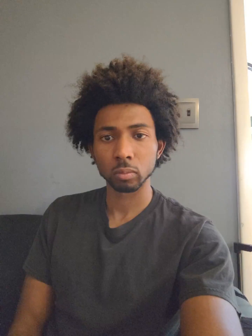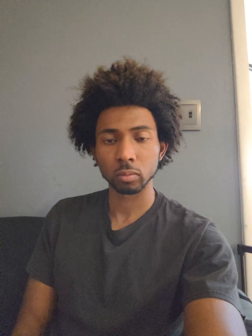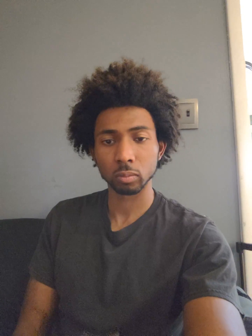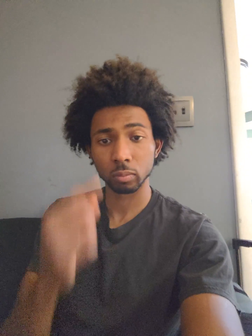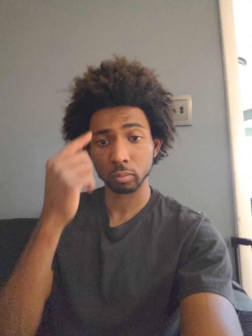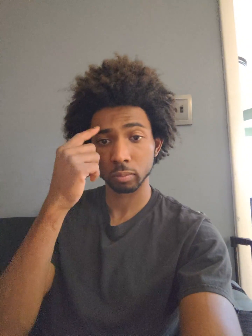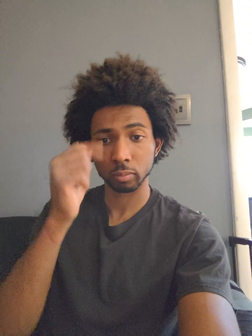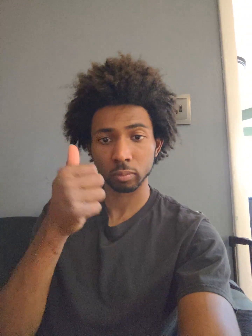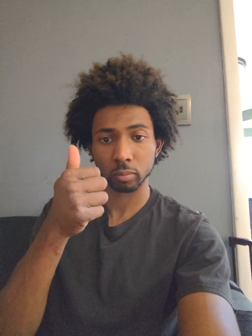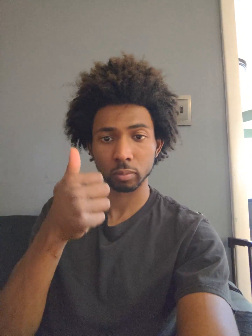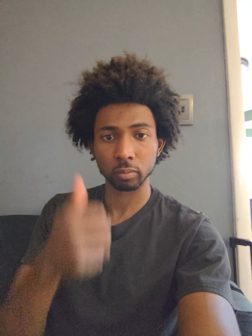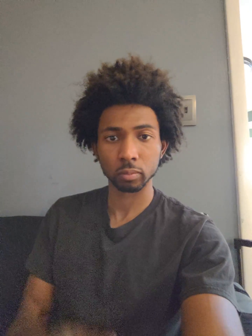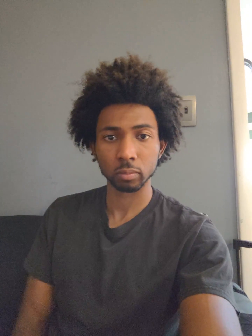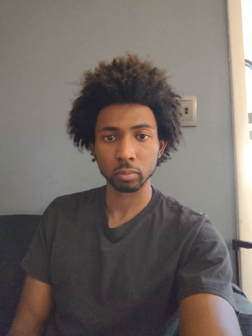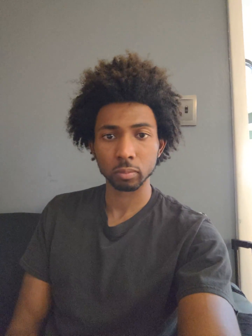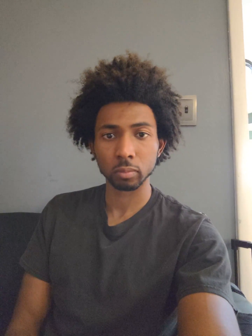dime